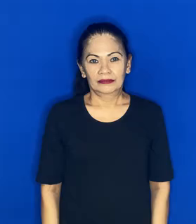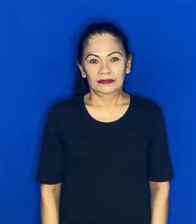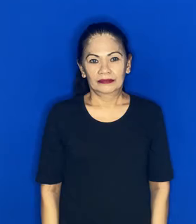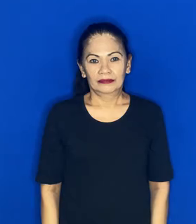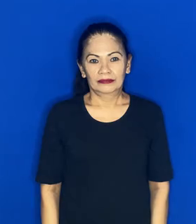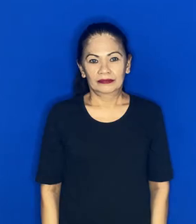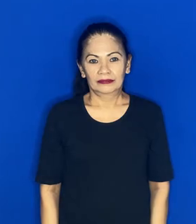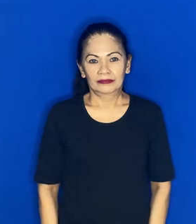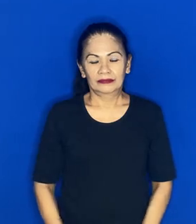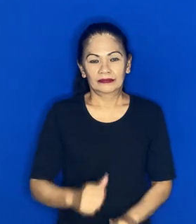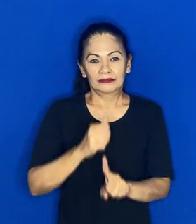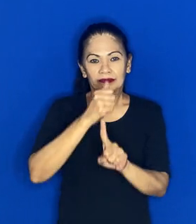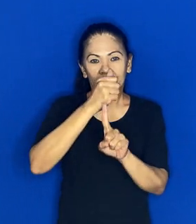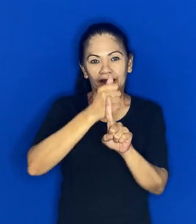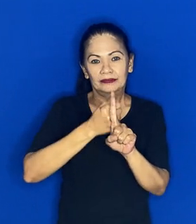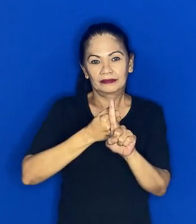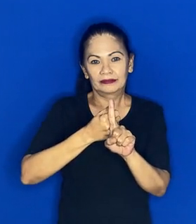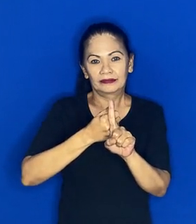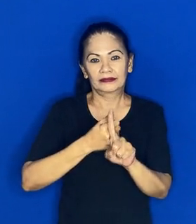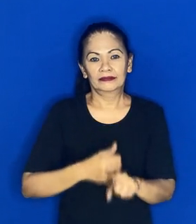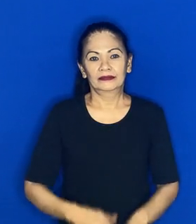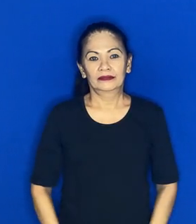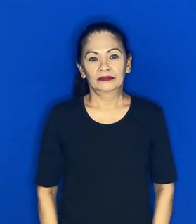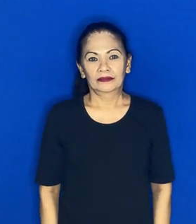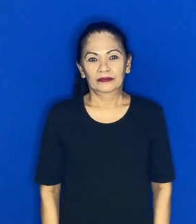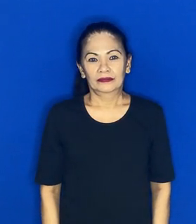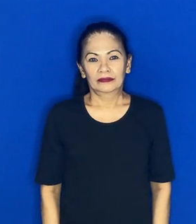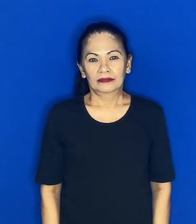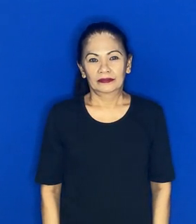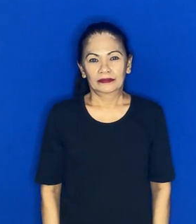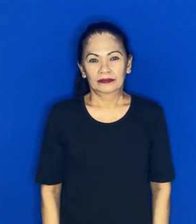april